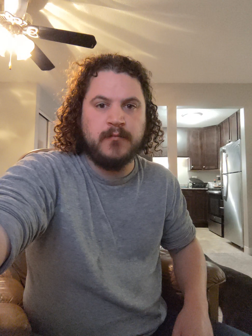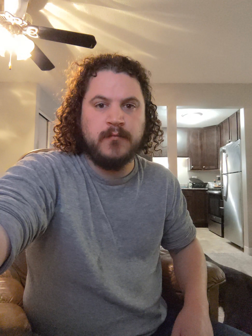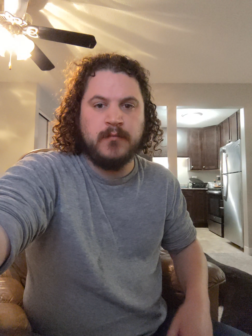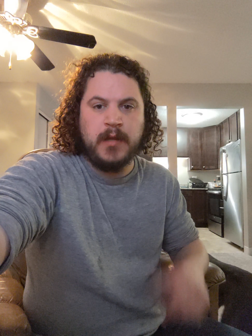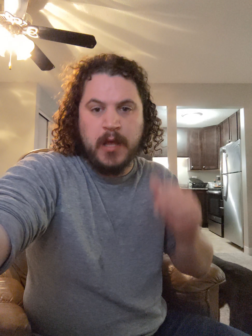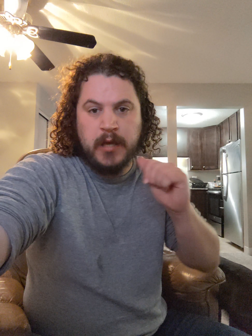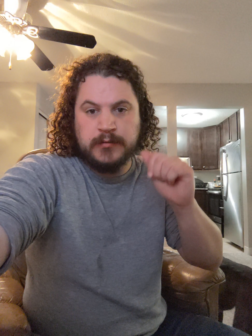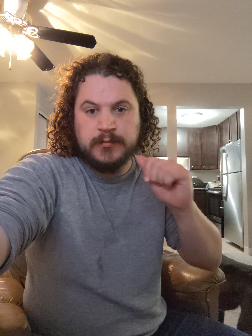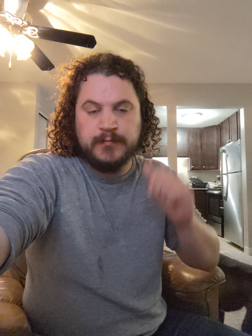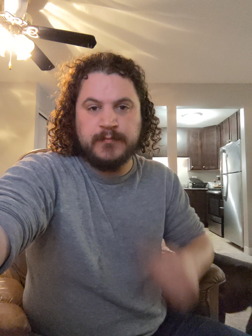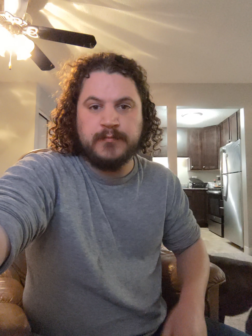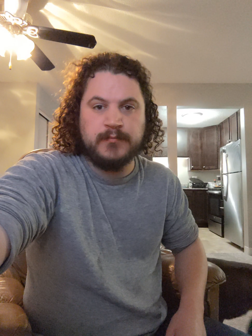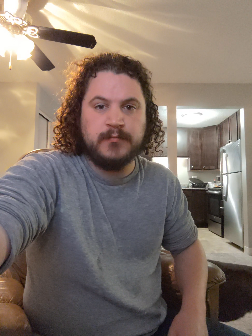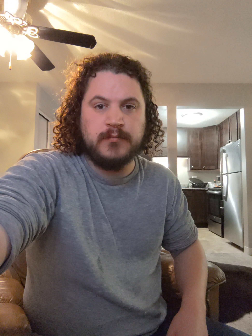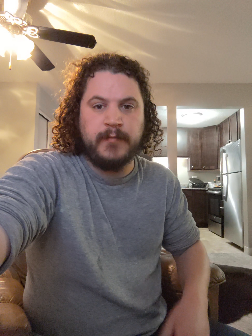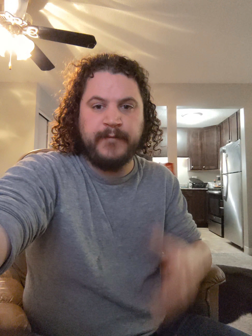aunt